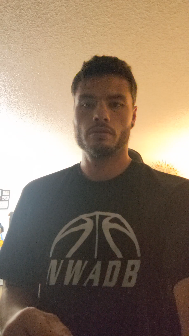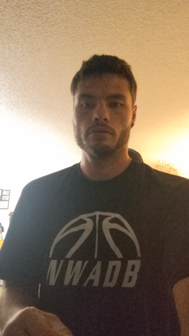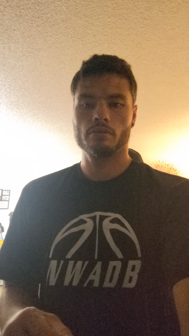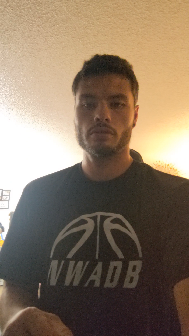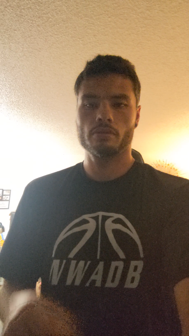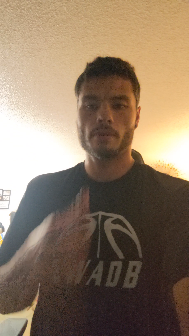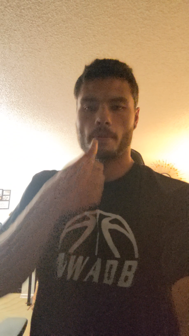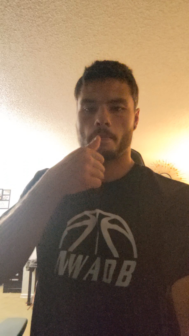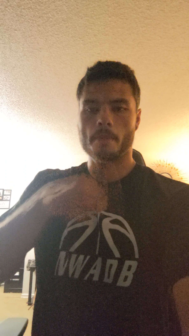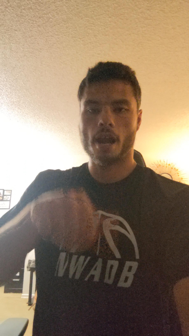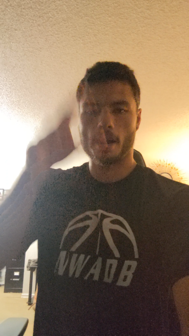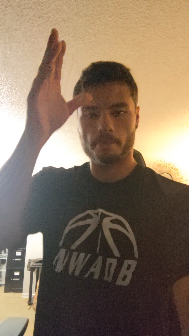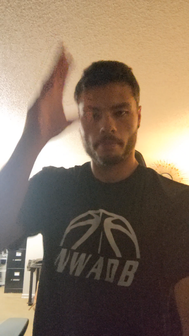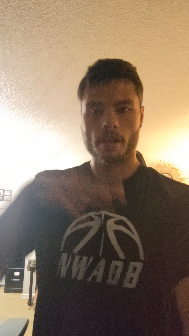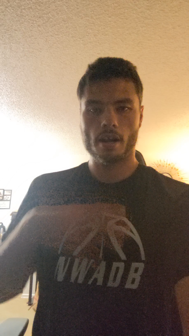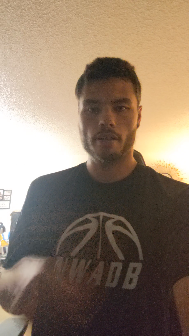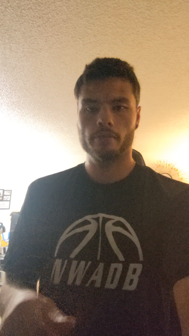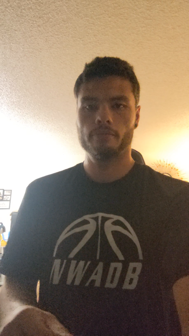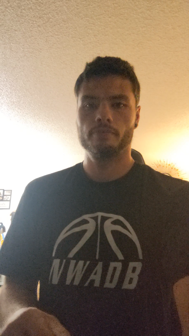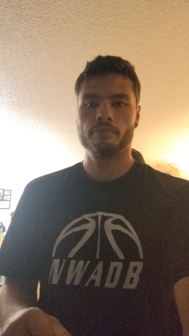mailman